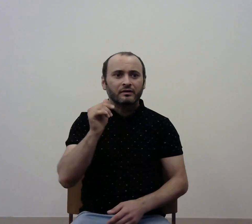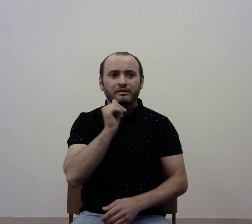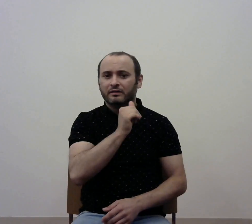parol